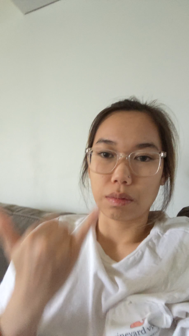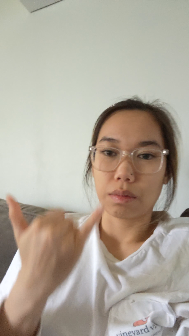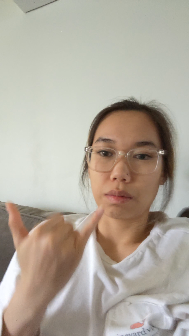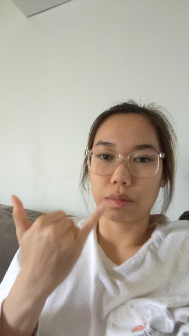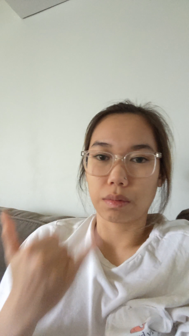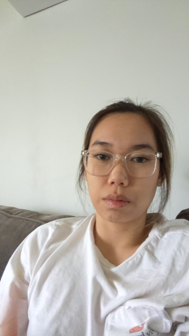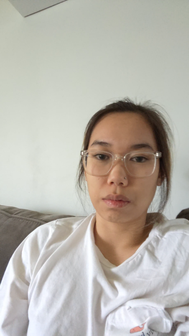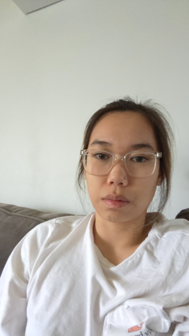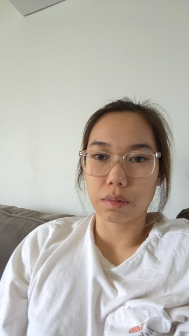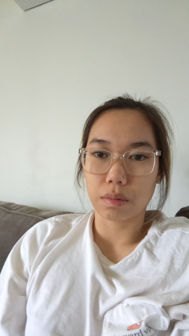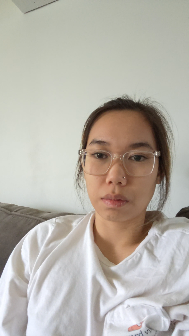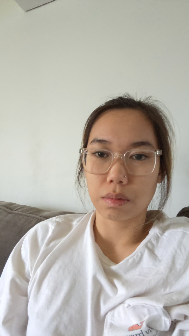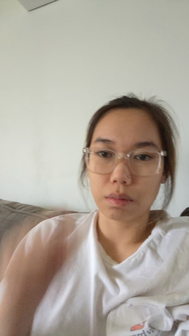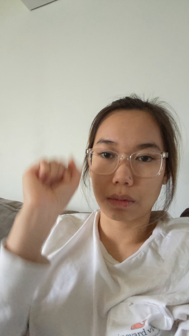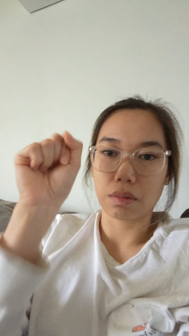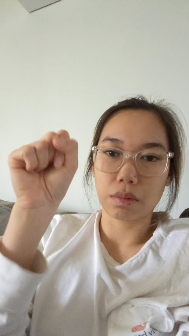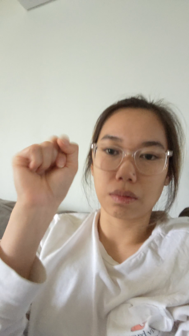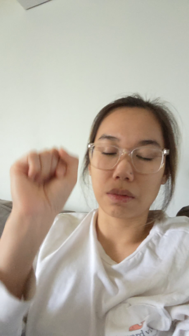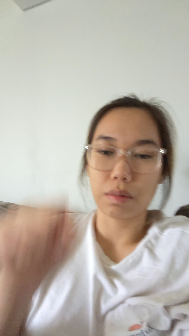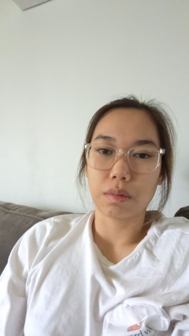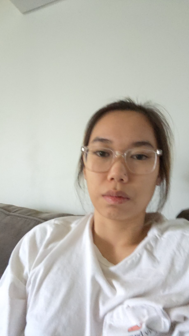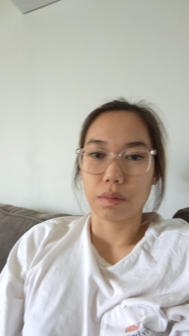knock